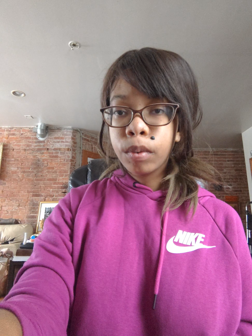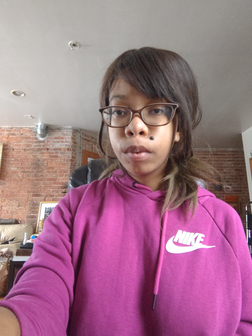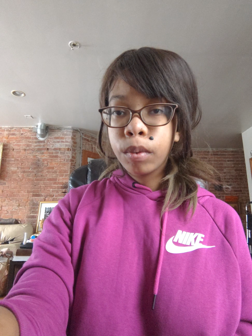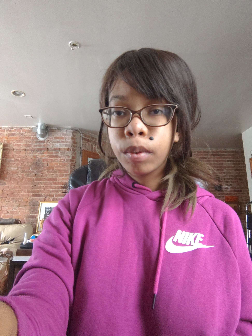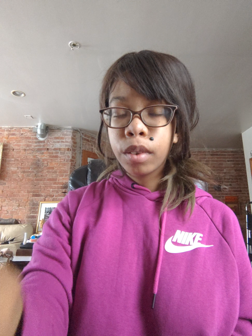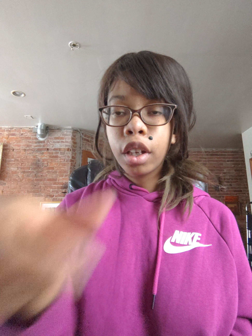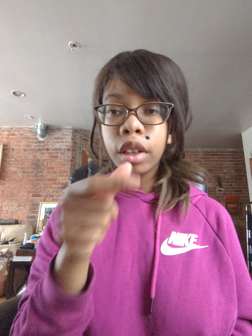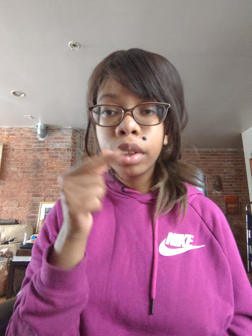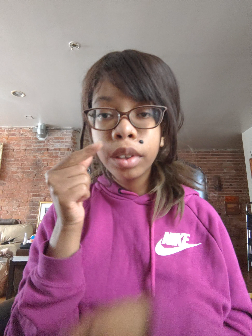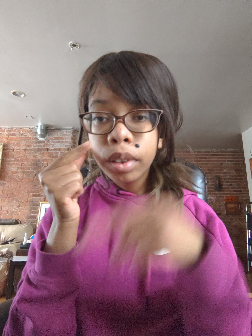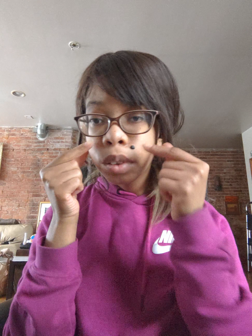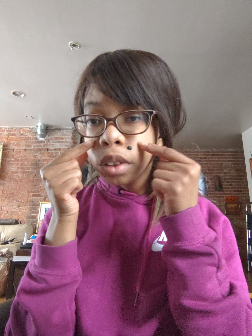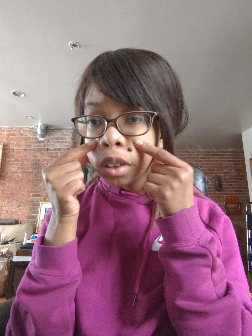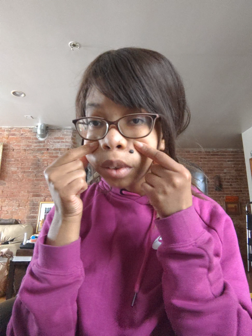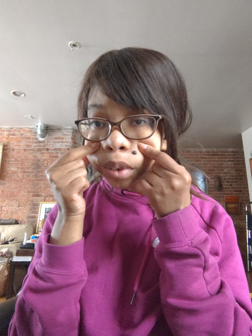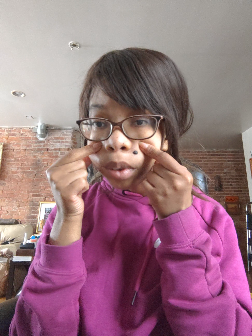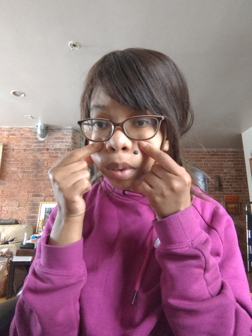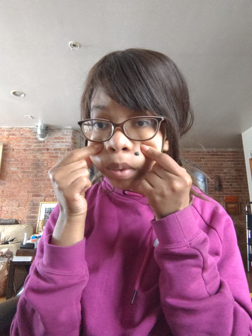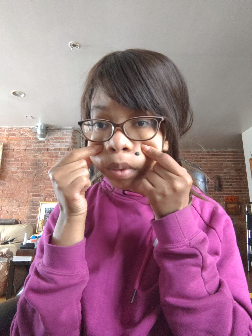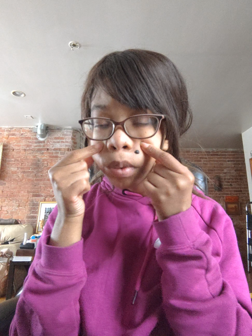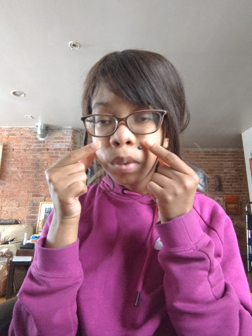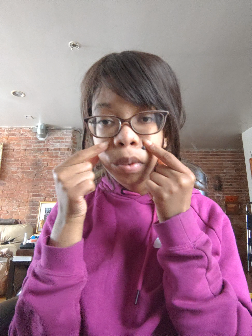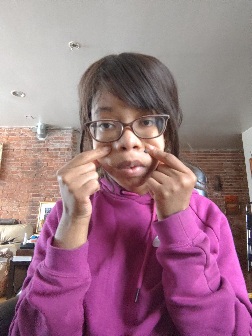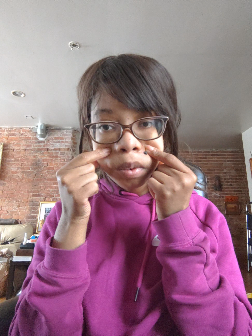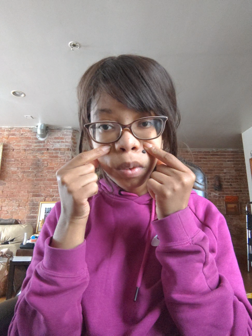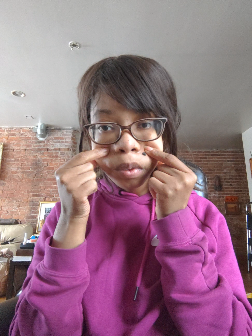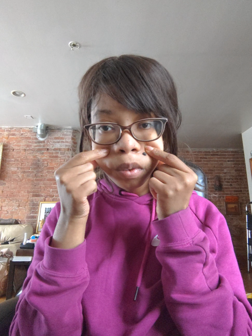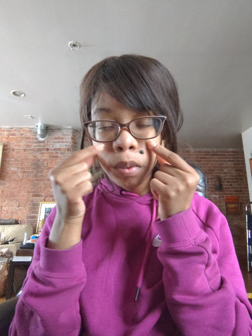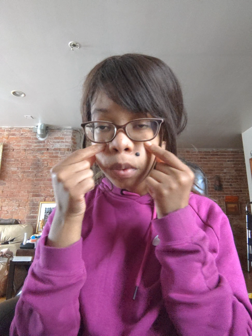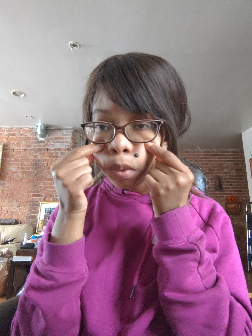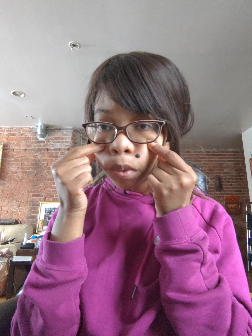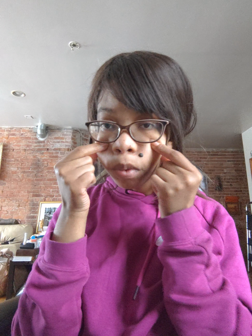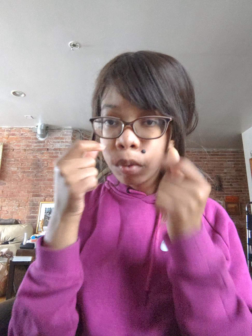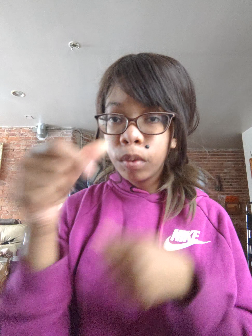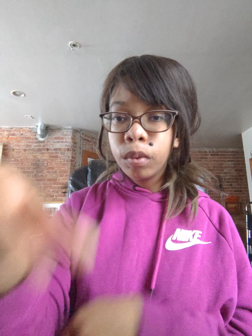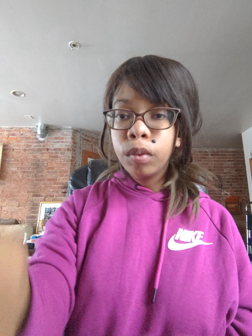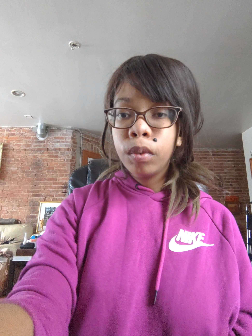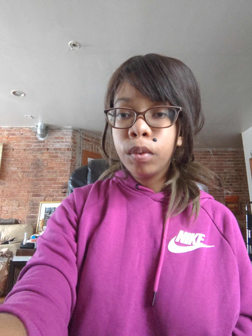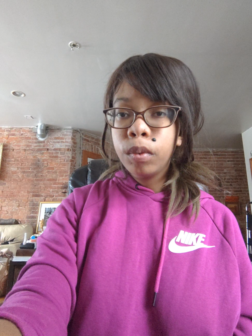cheek